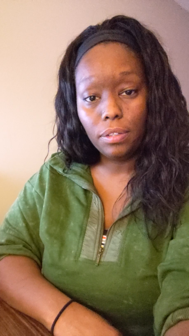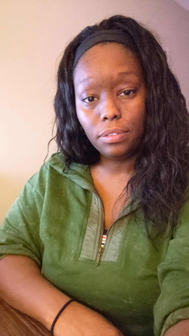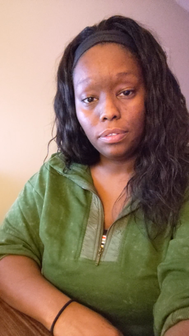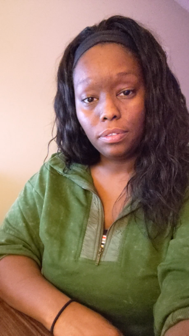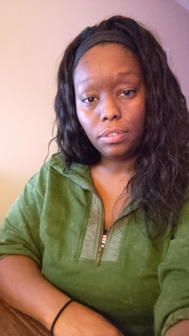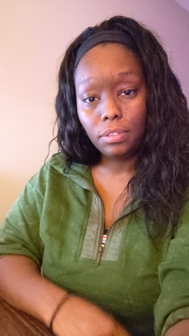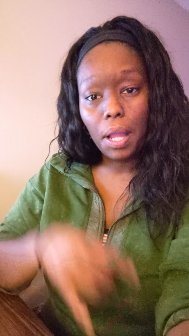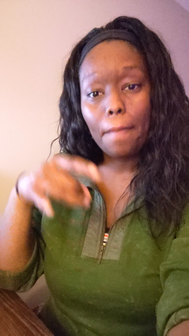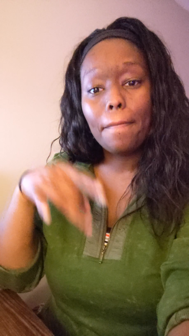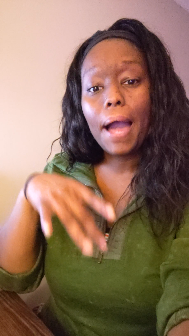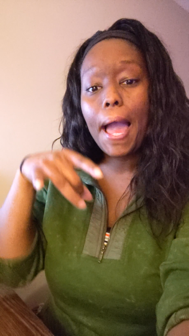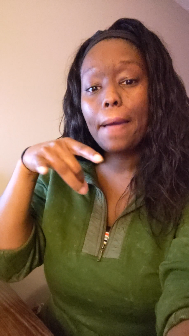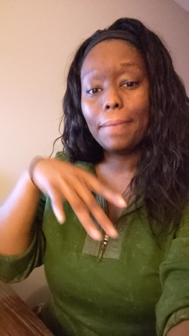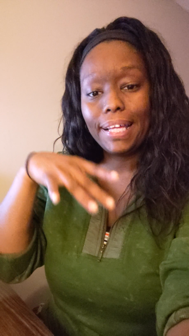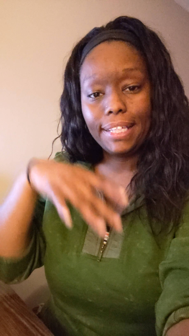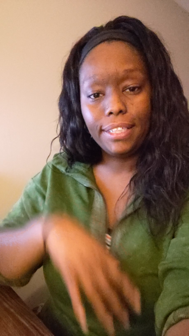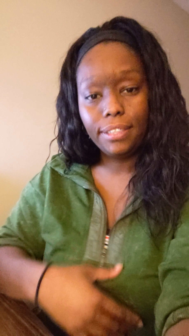pumpkin